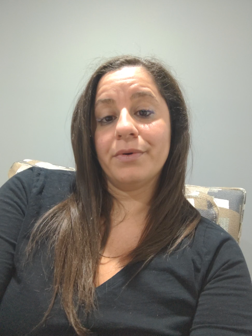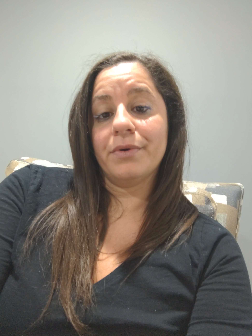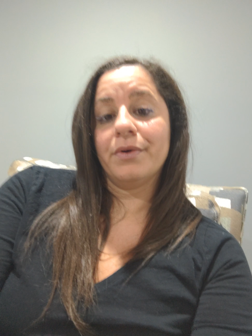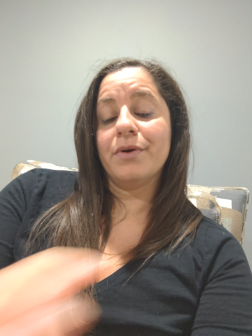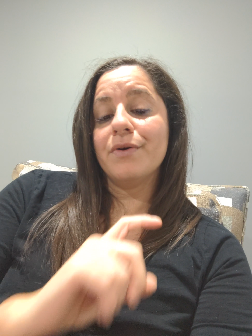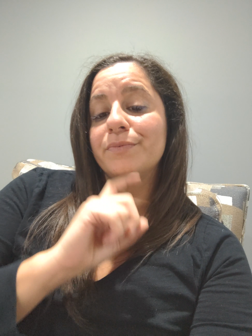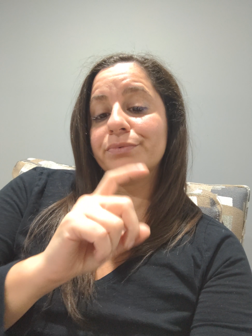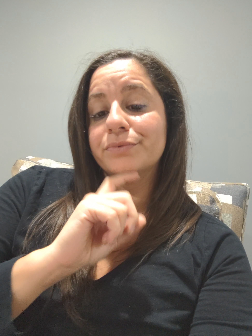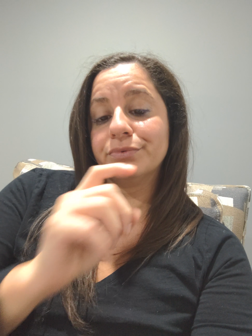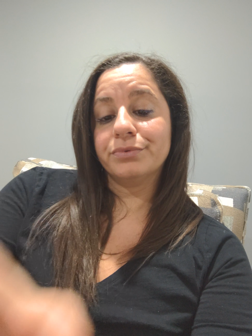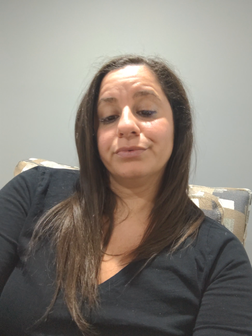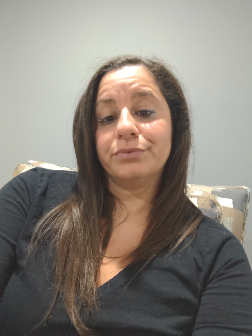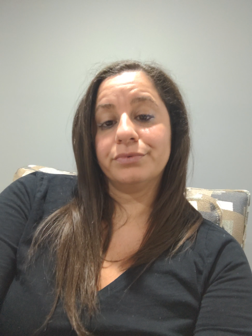garbage